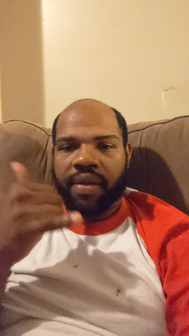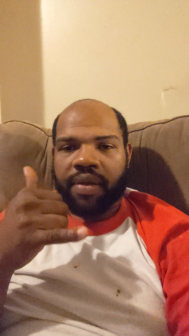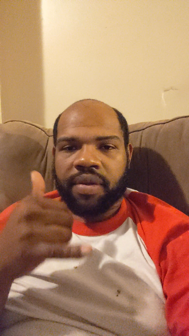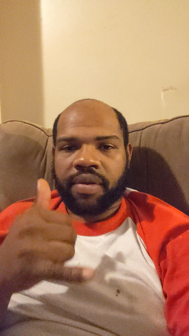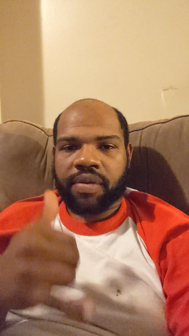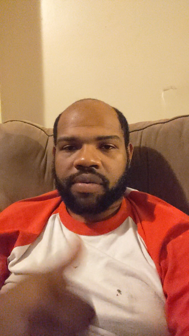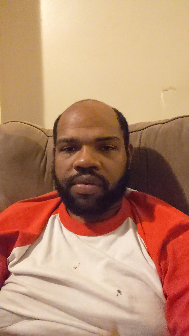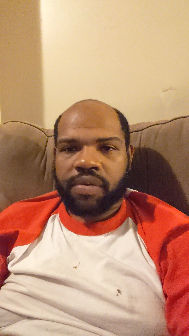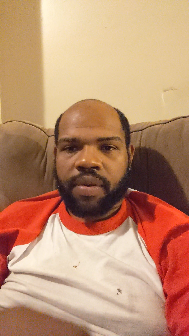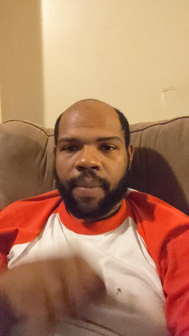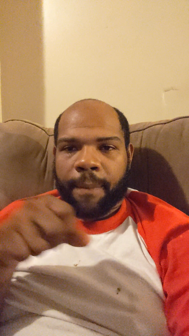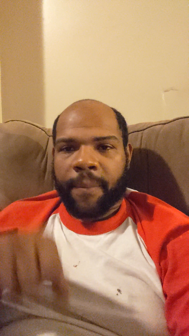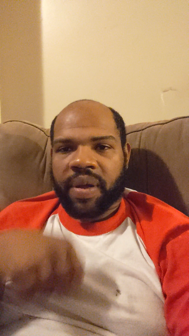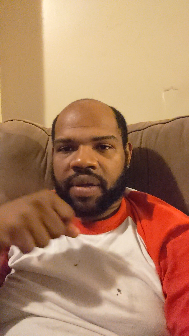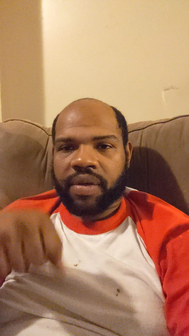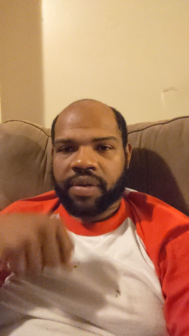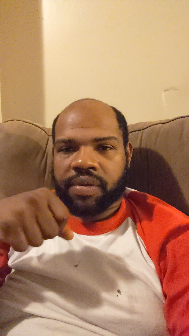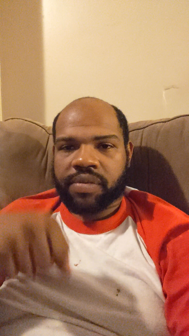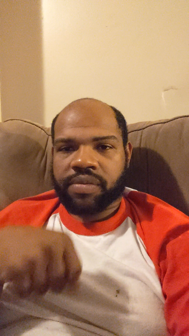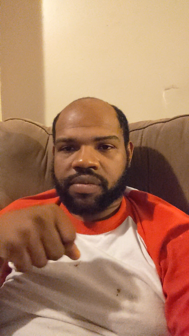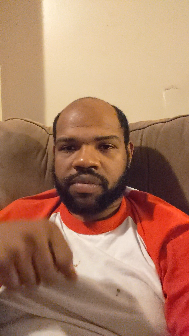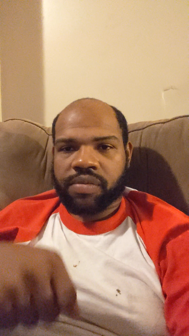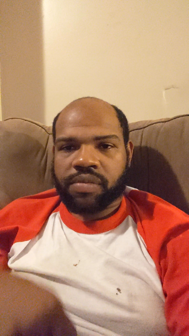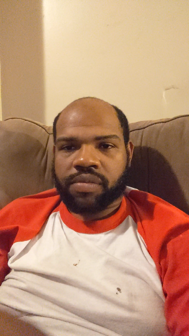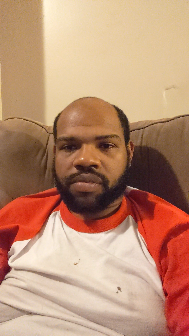bicycle